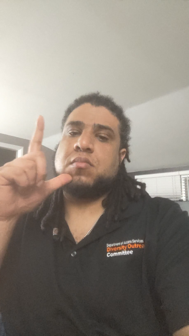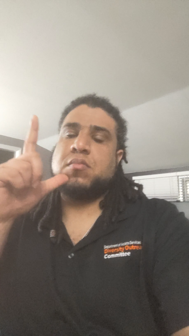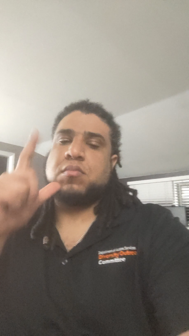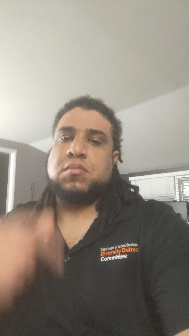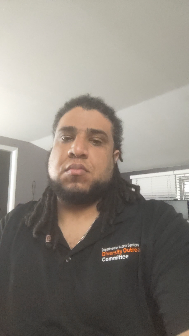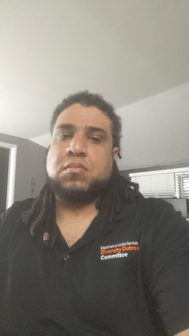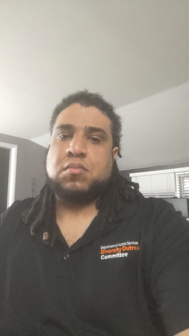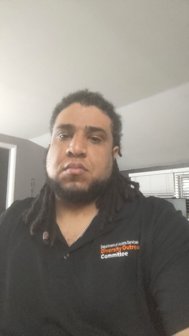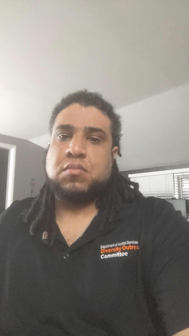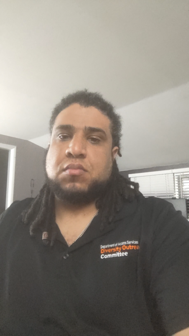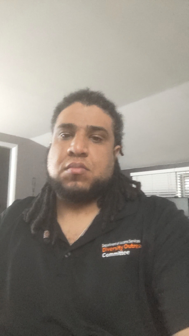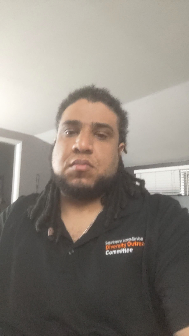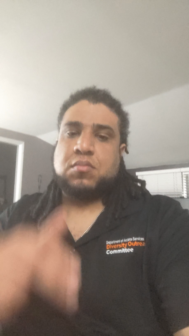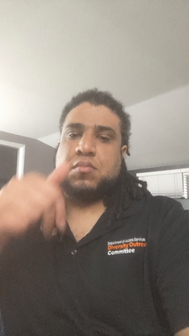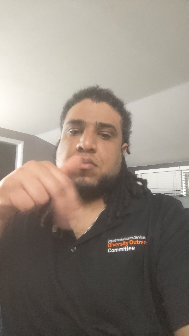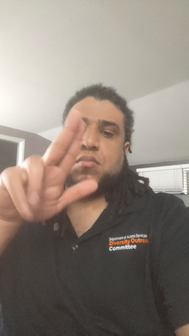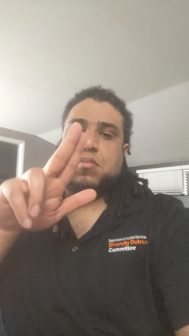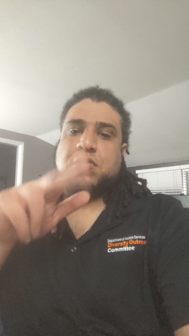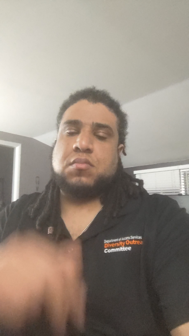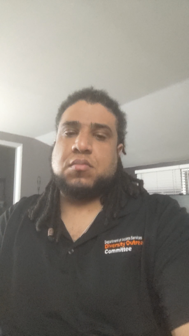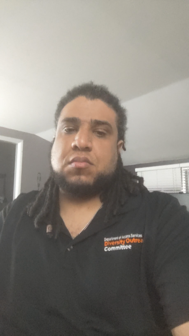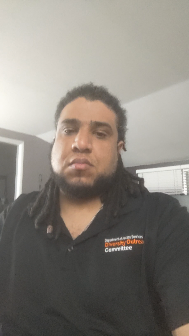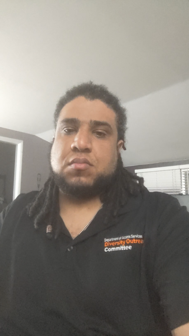lick